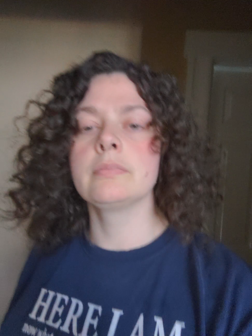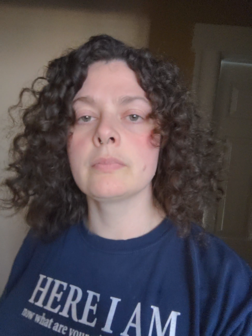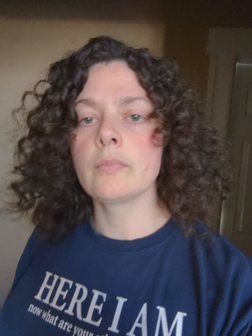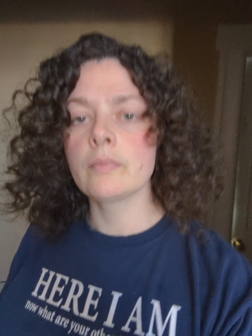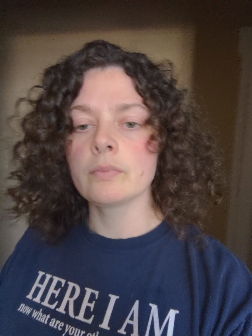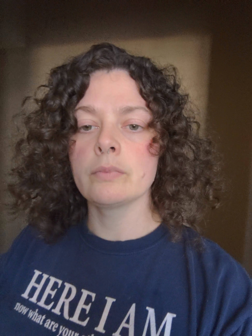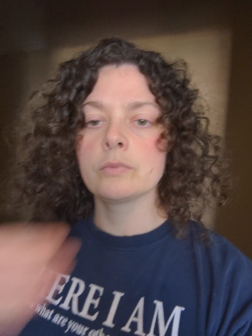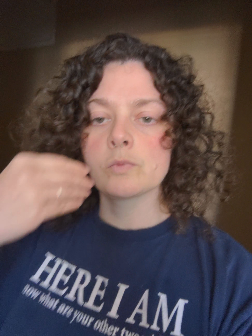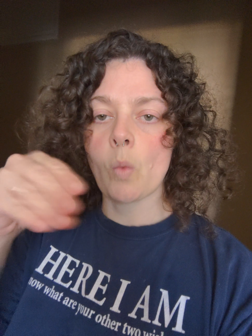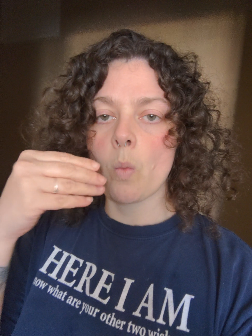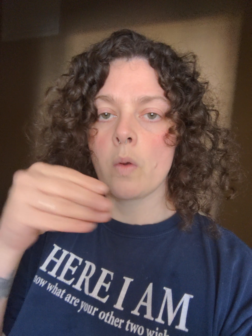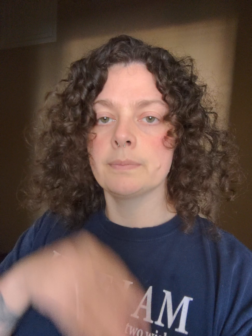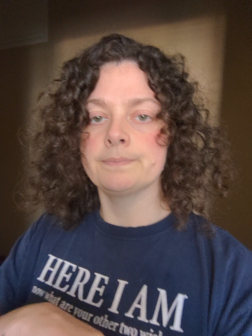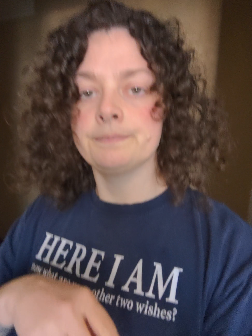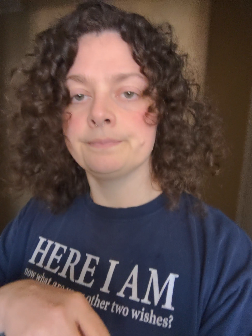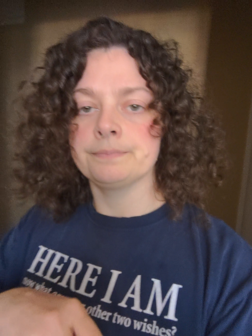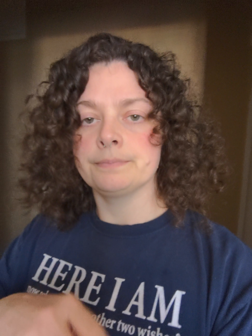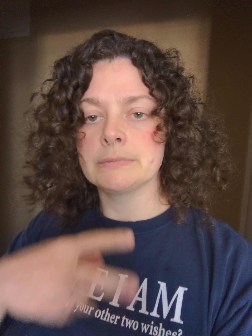store